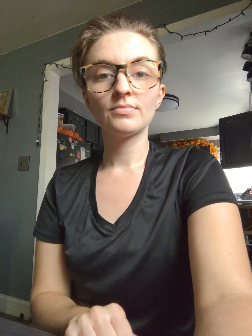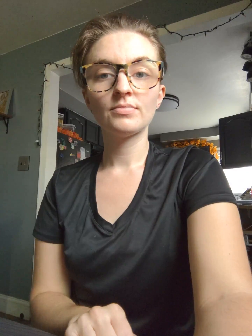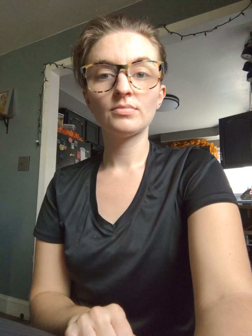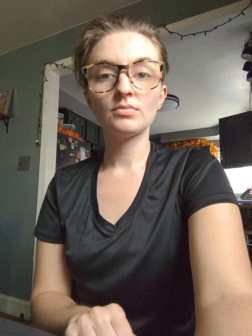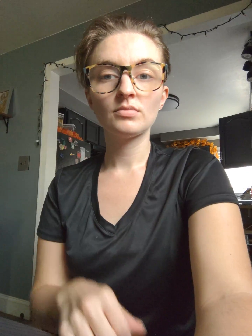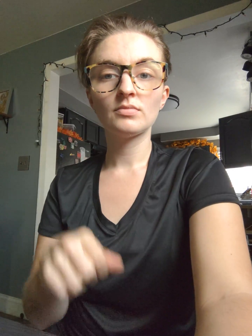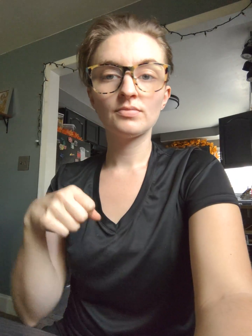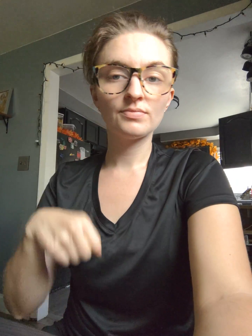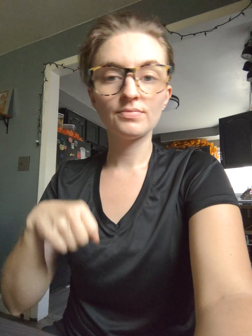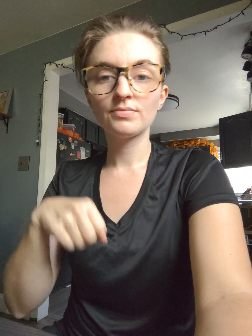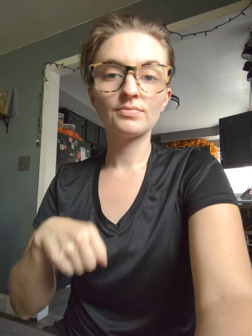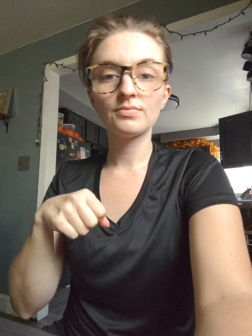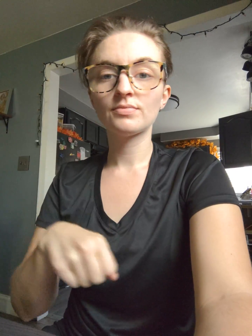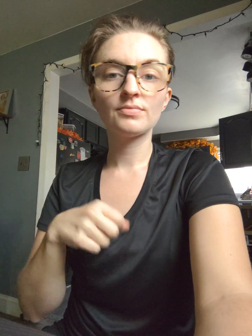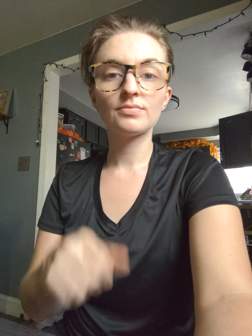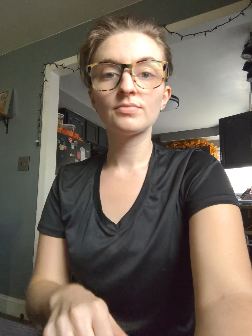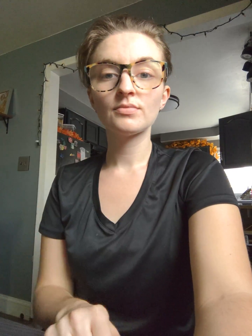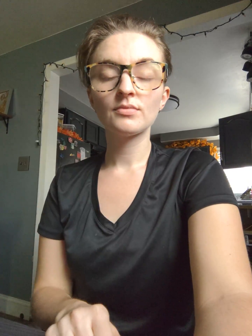bicycle